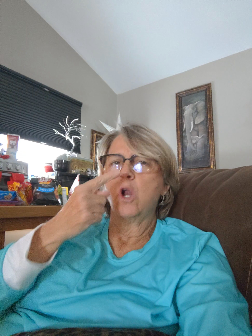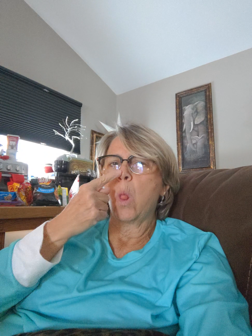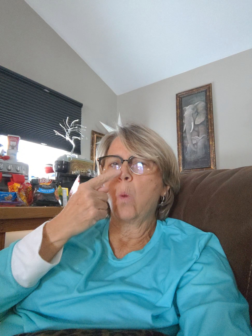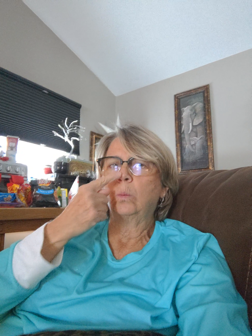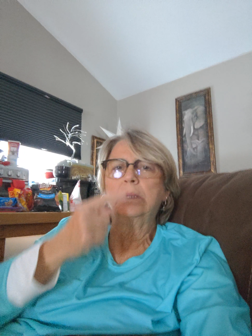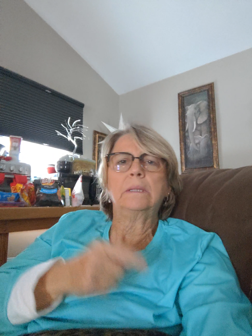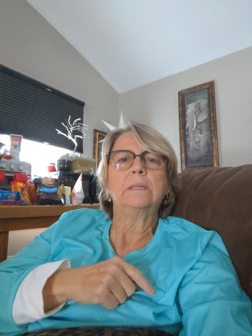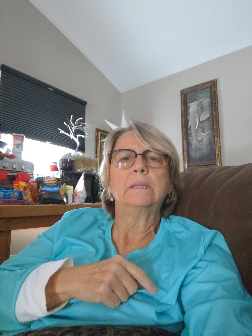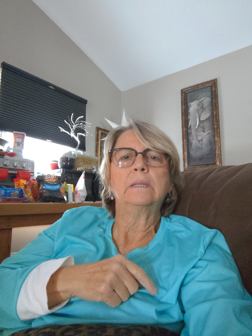nose